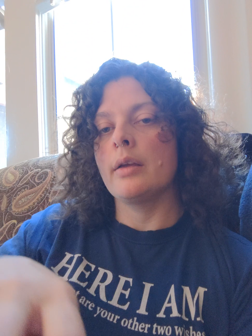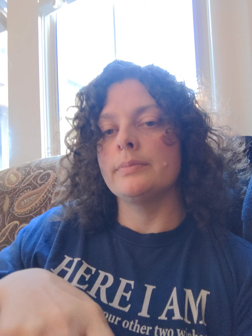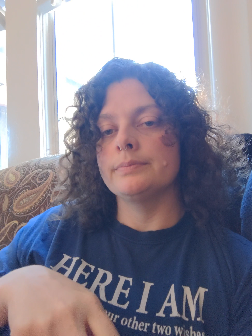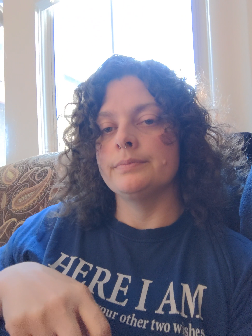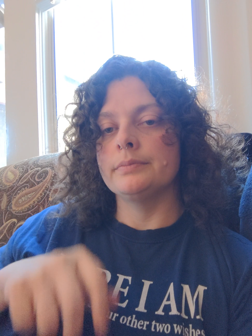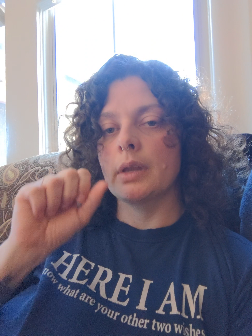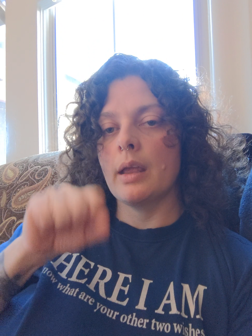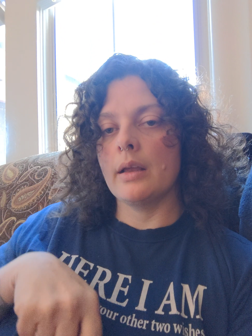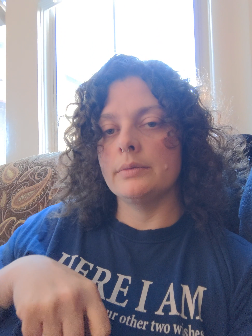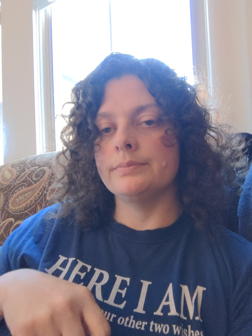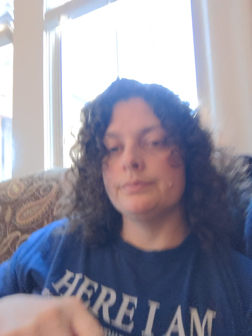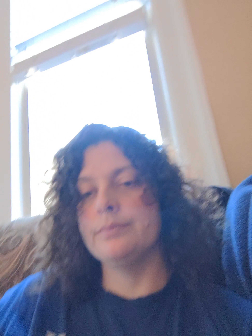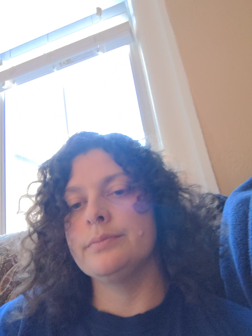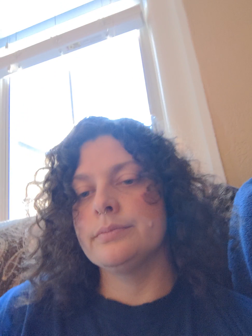can